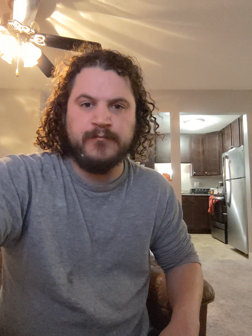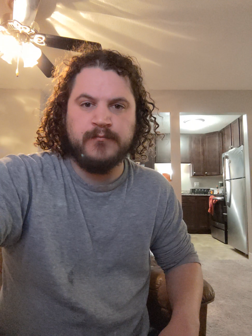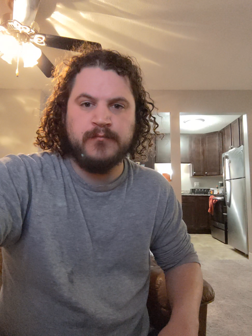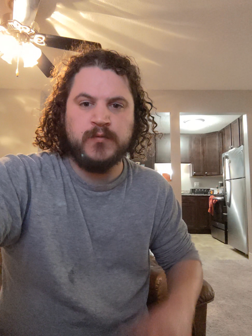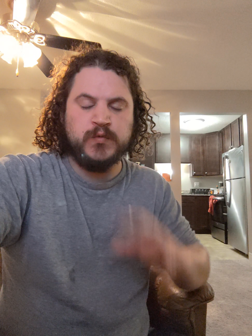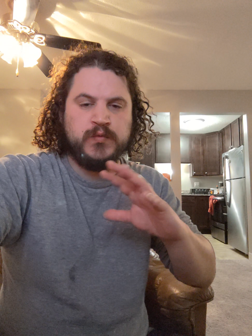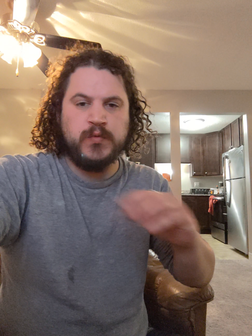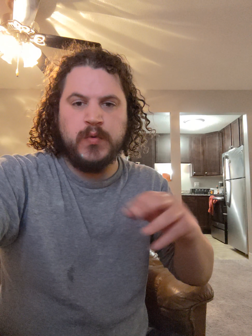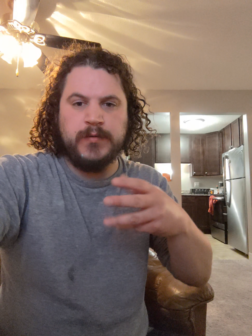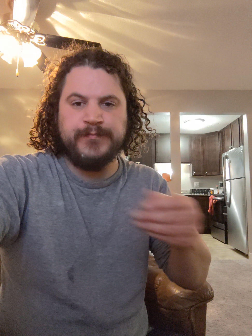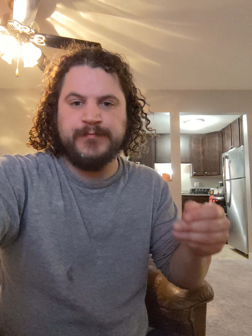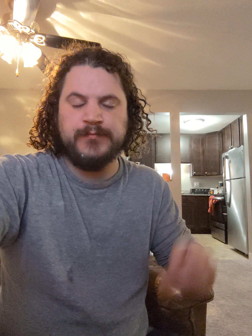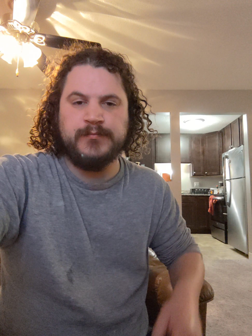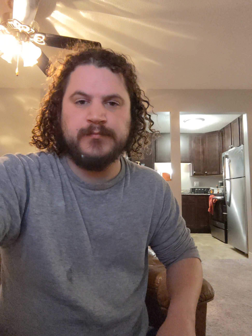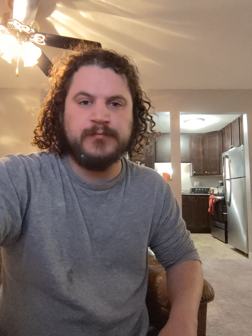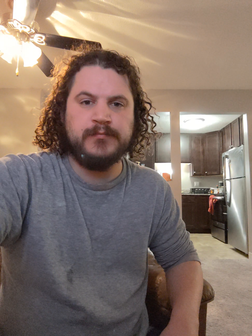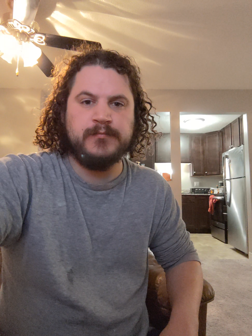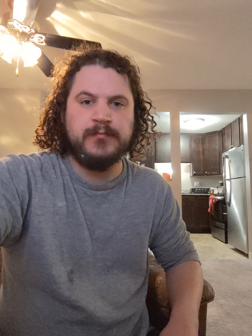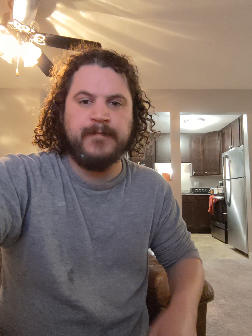story